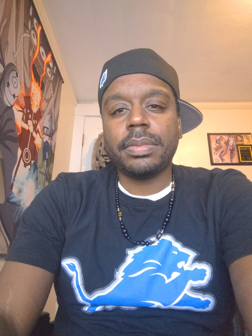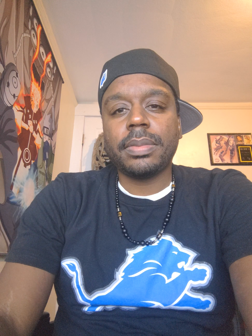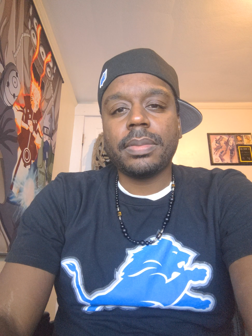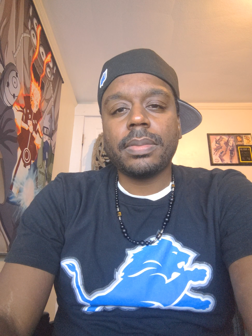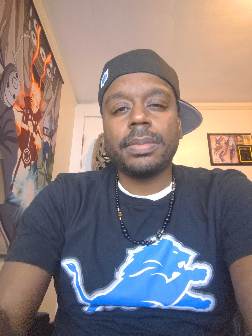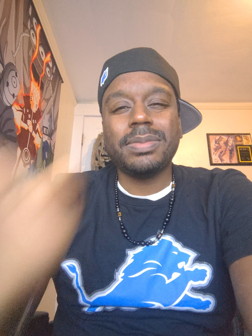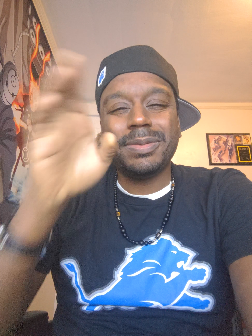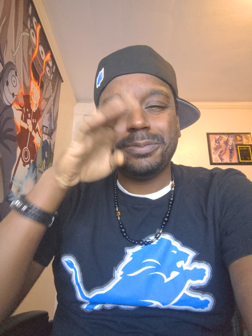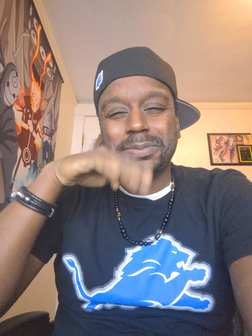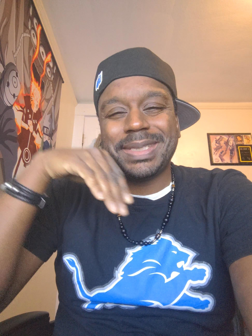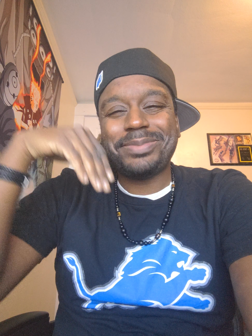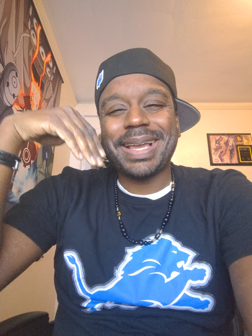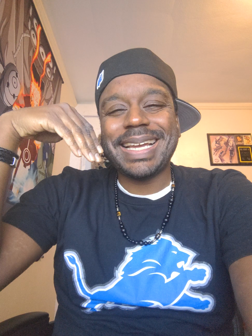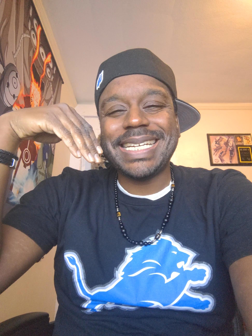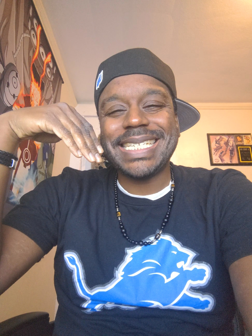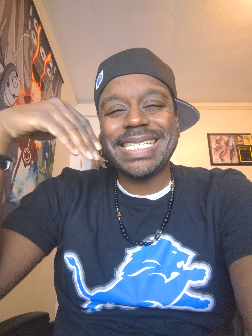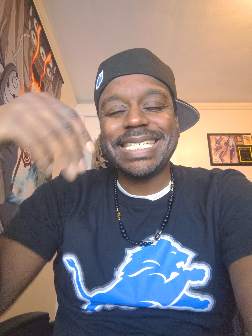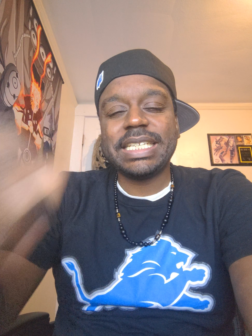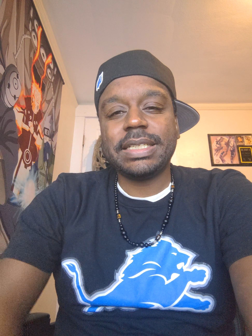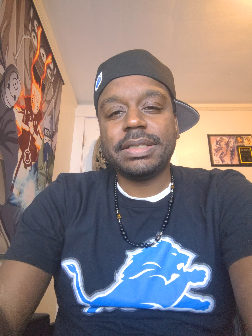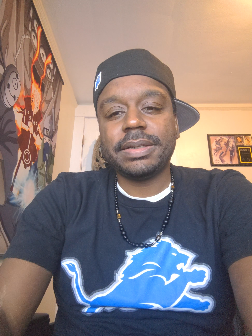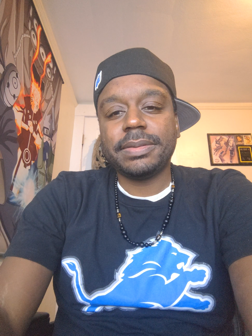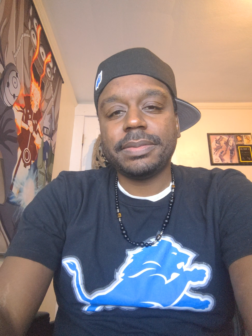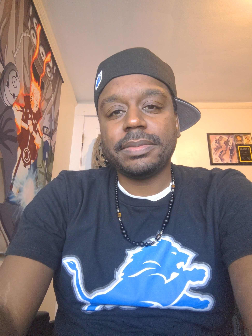smile